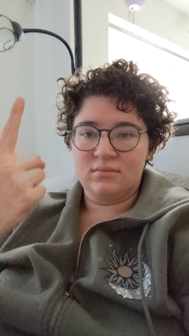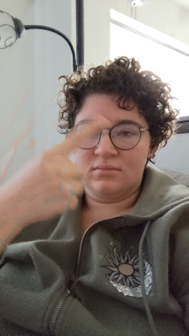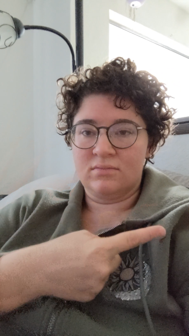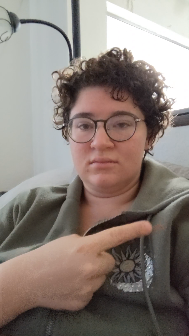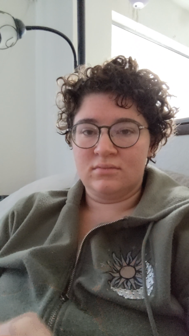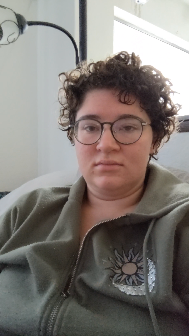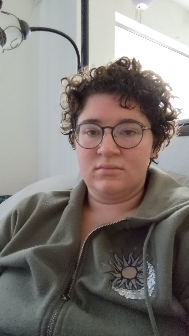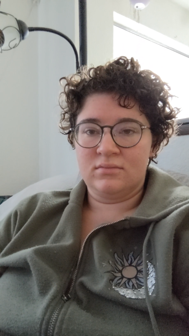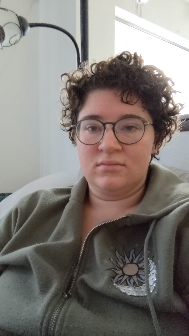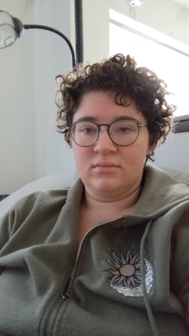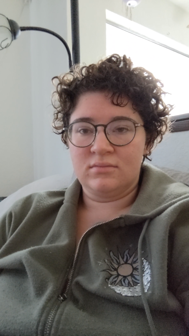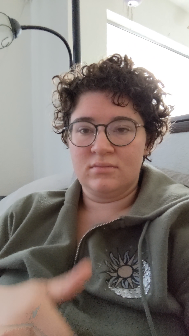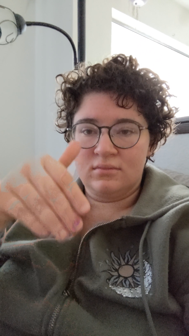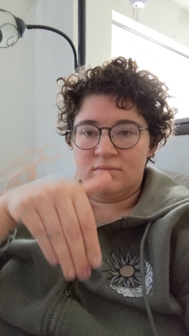night night